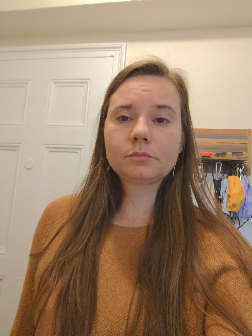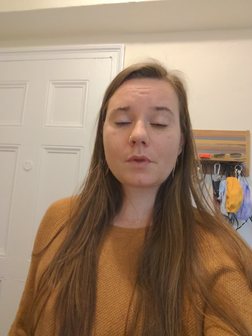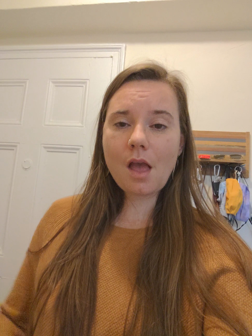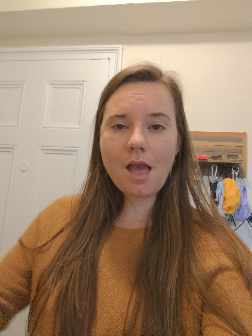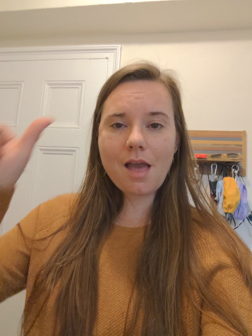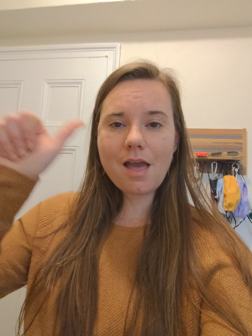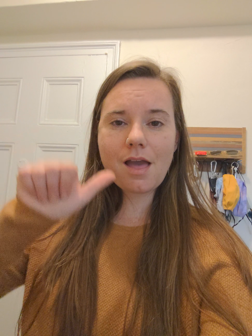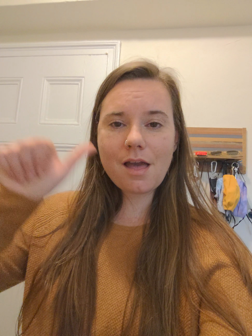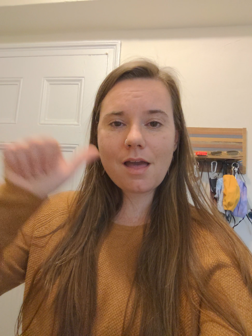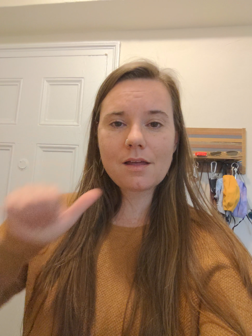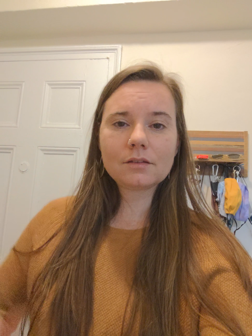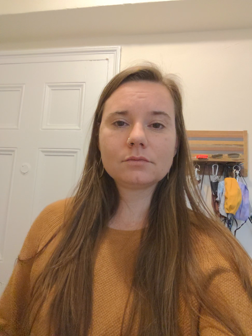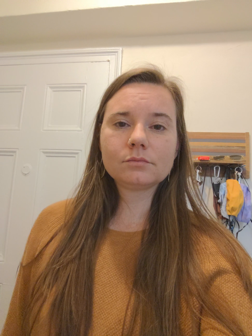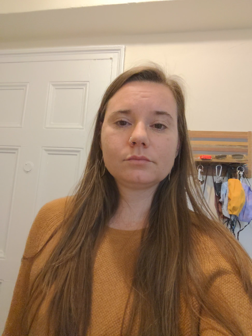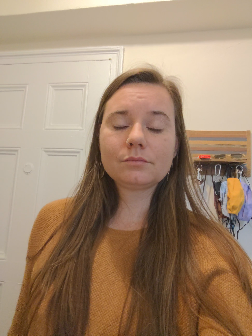aunt